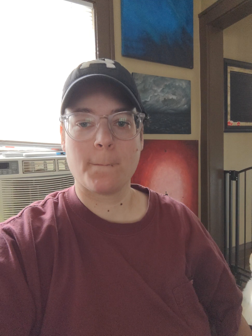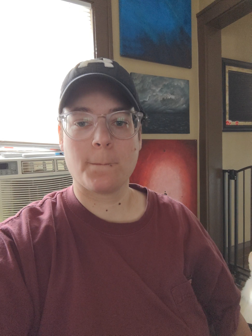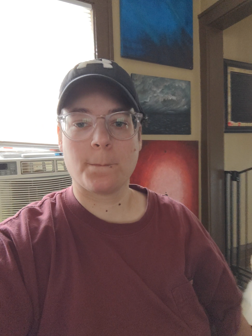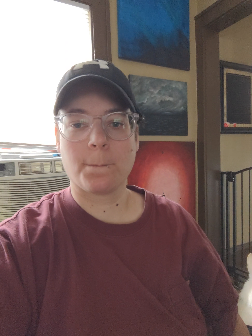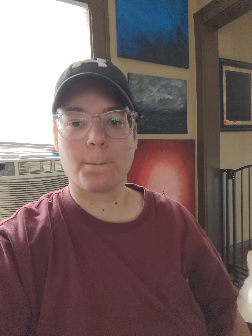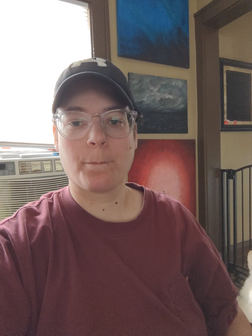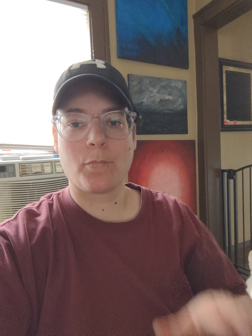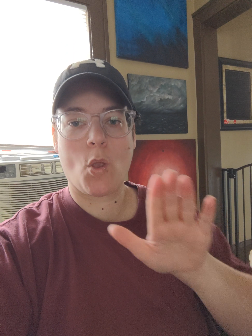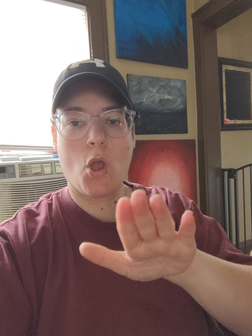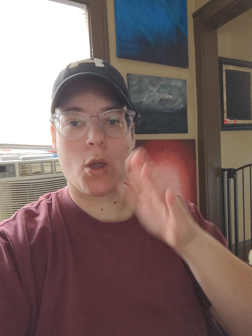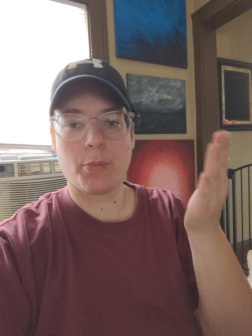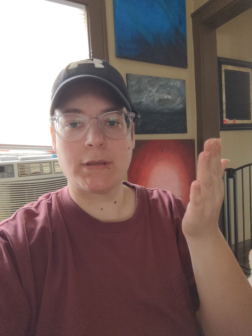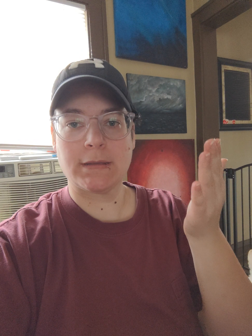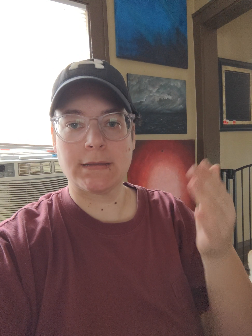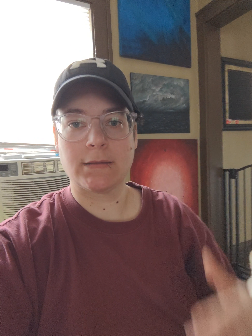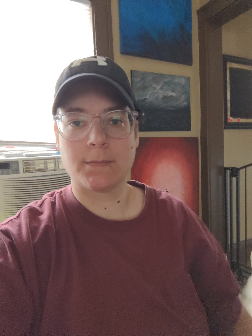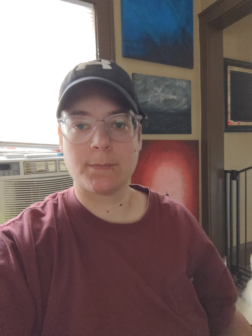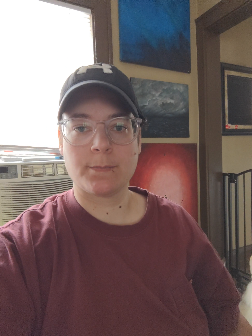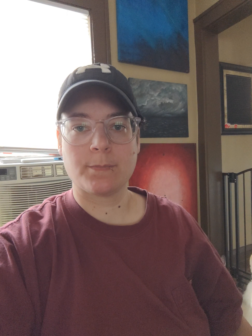open